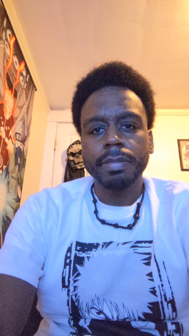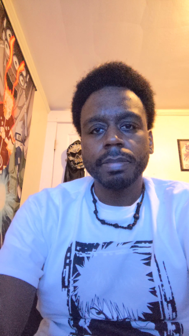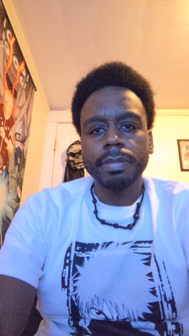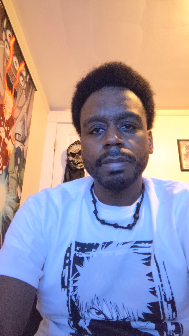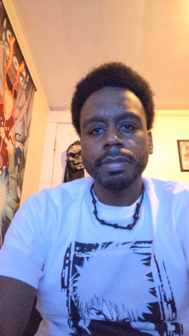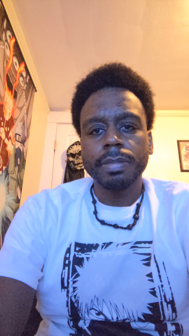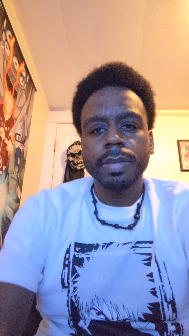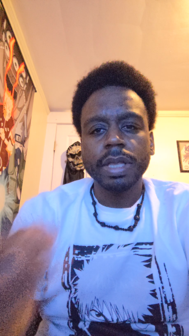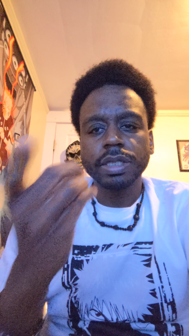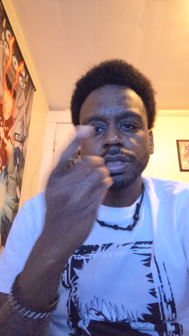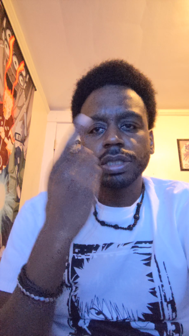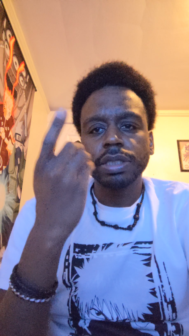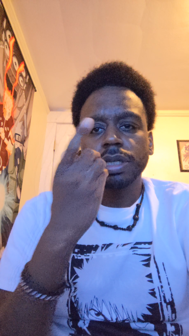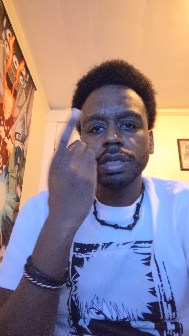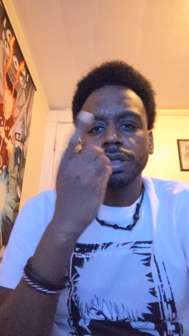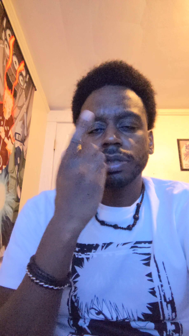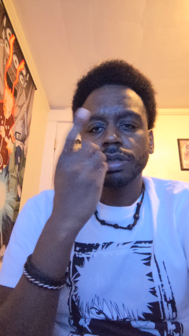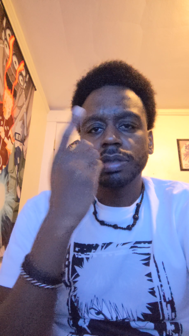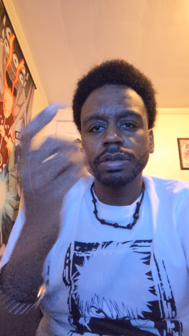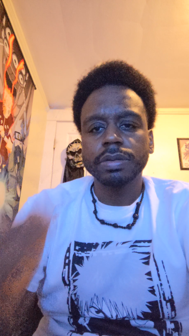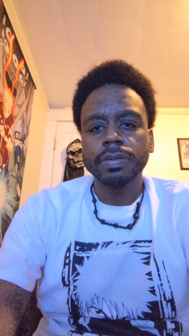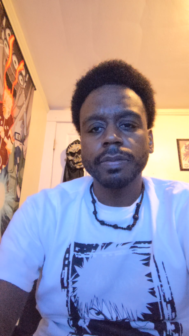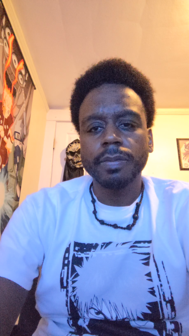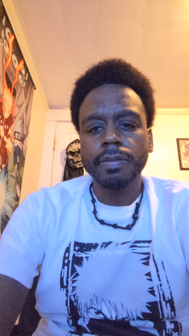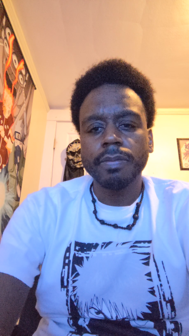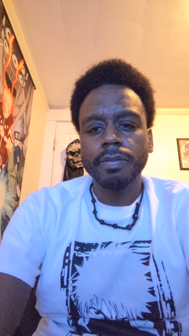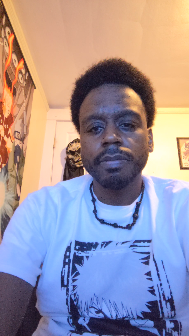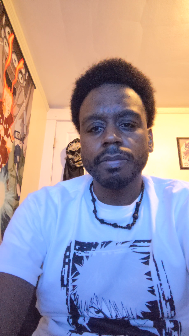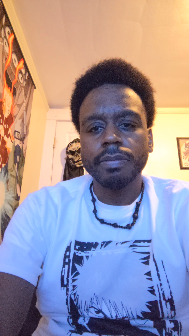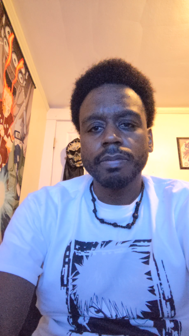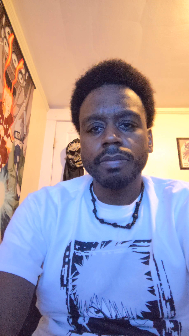dinner